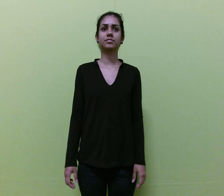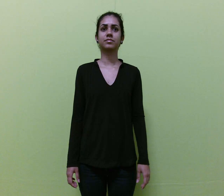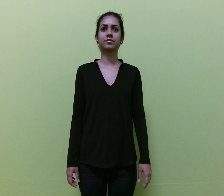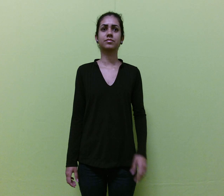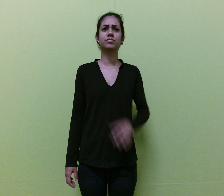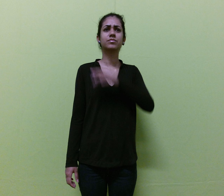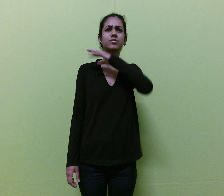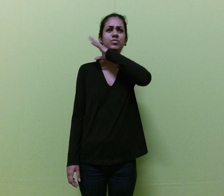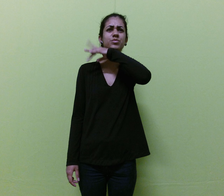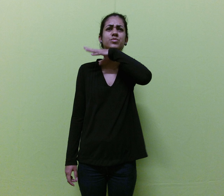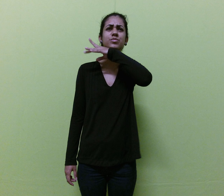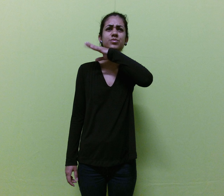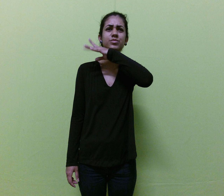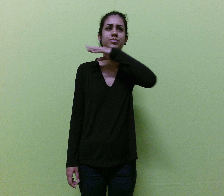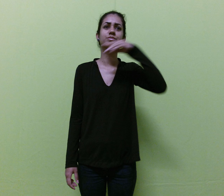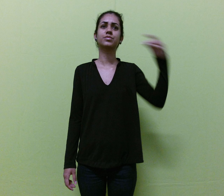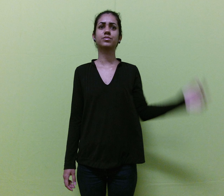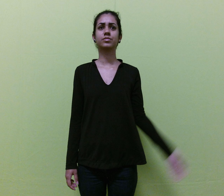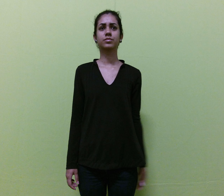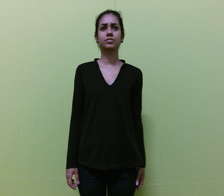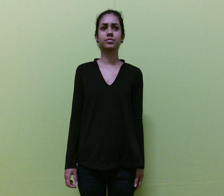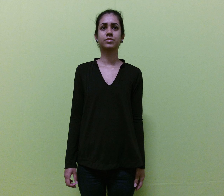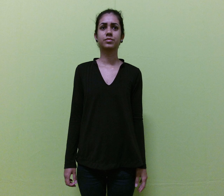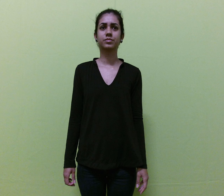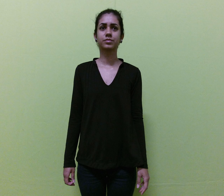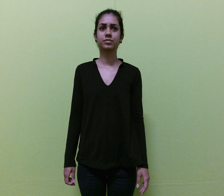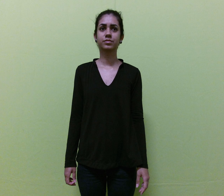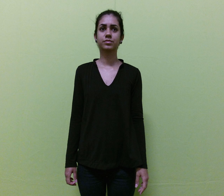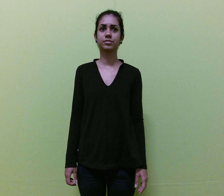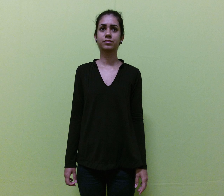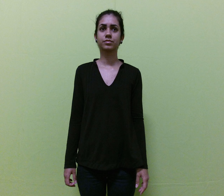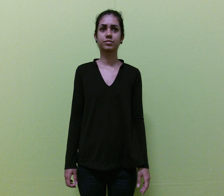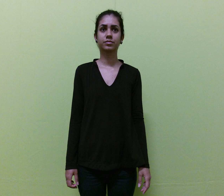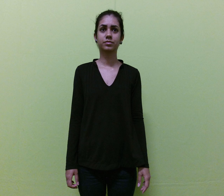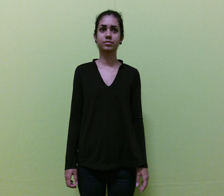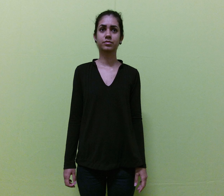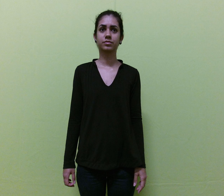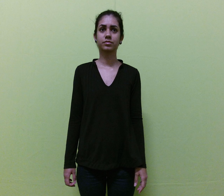ruim